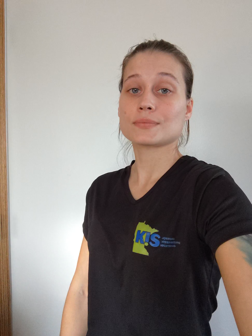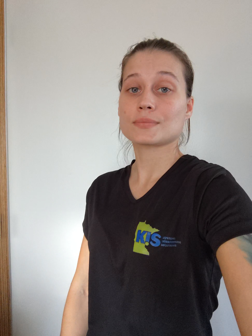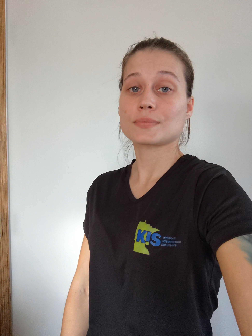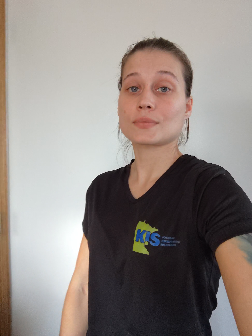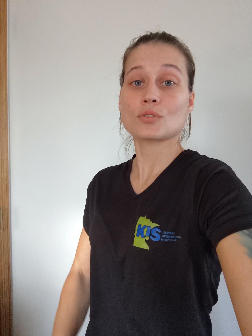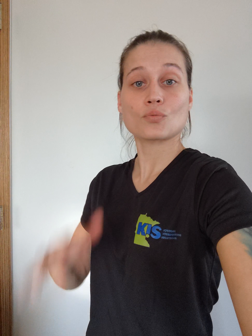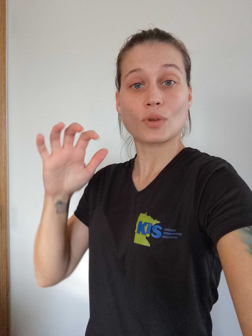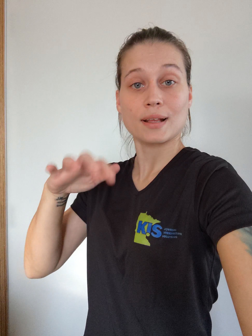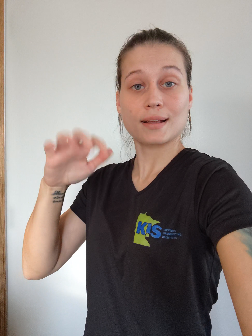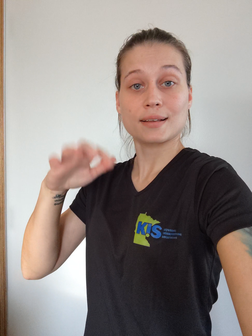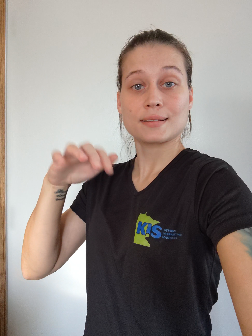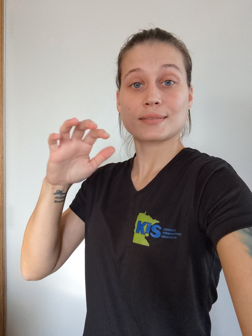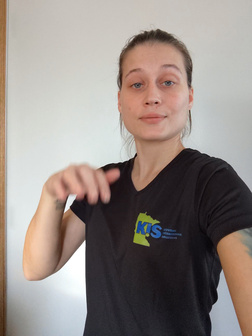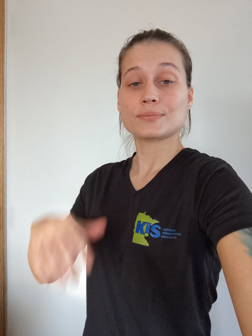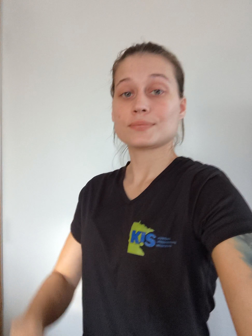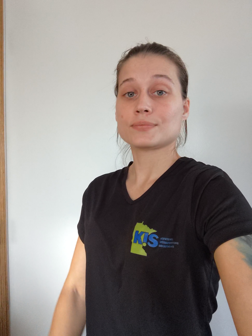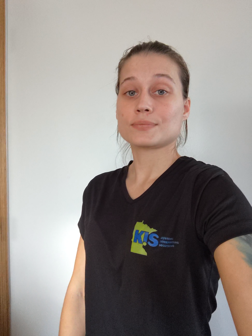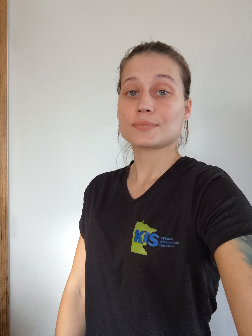rain